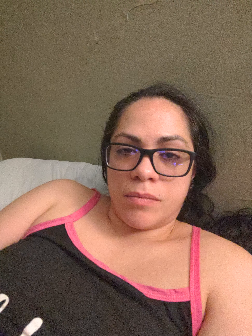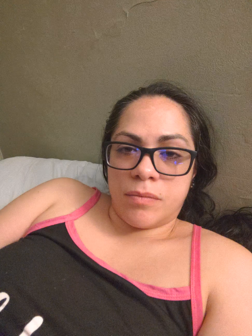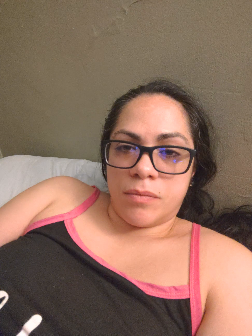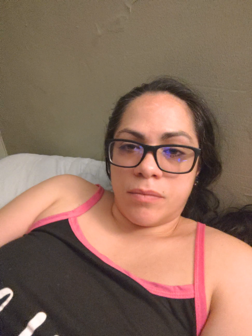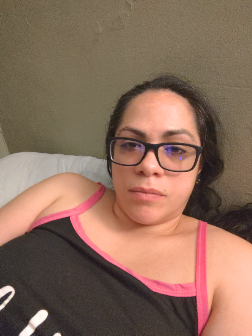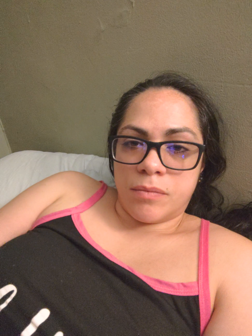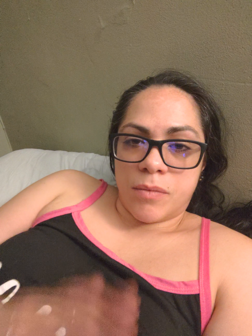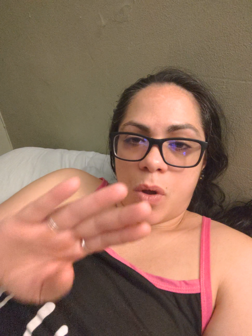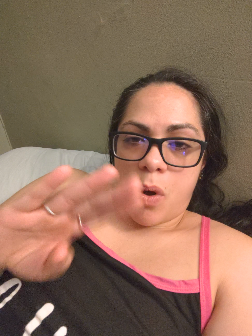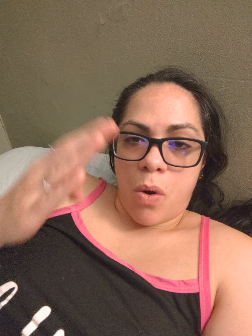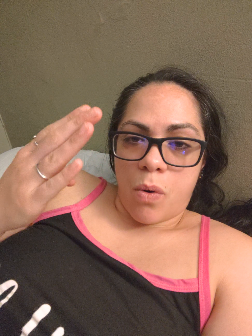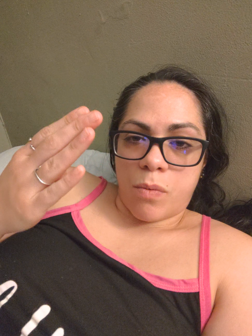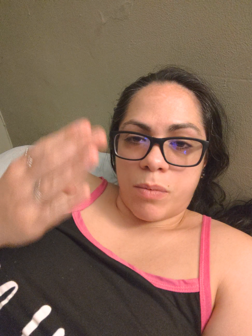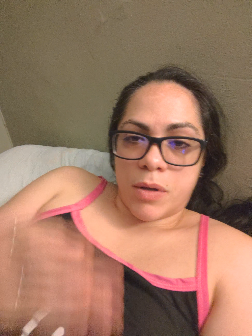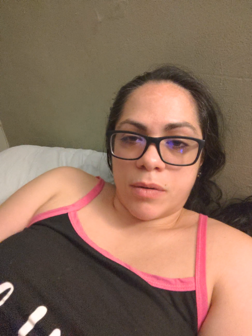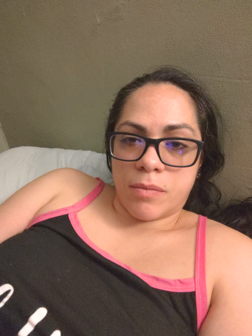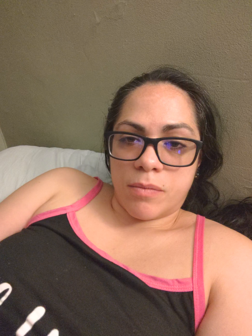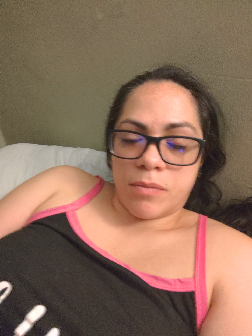open